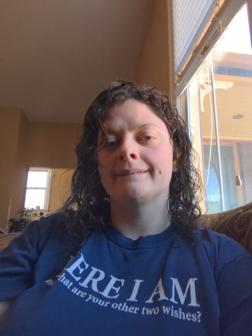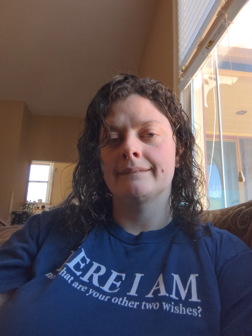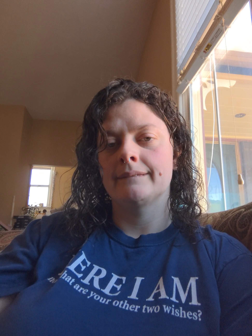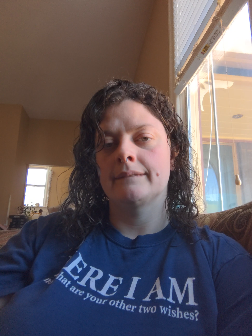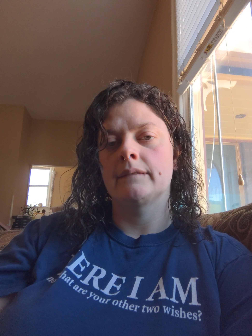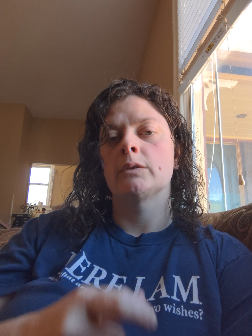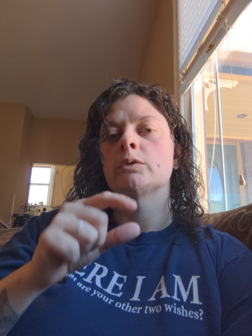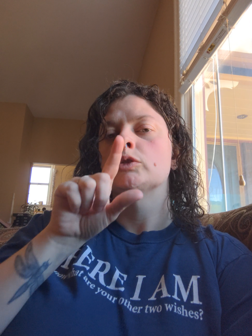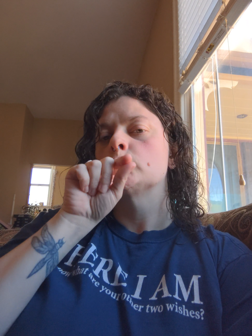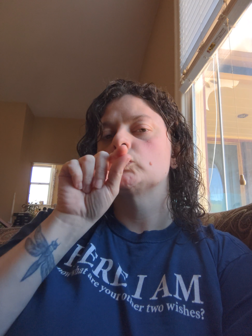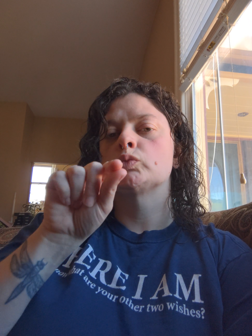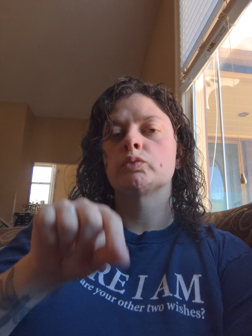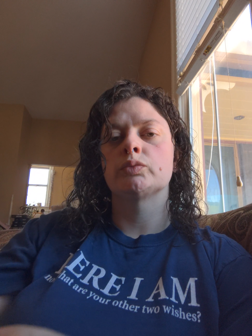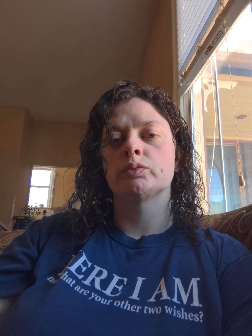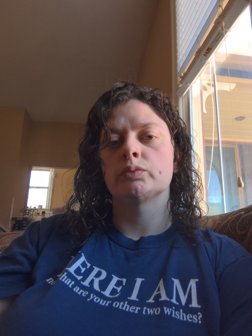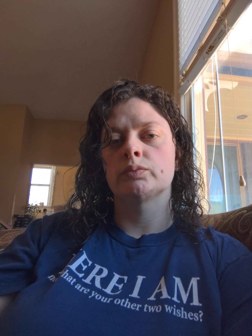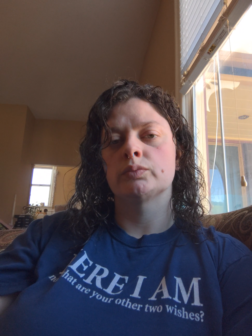goose